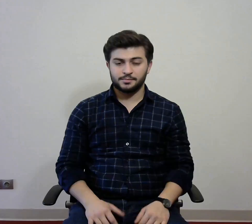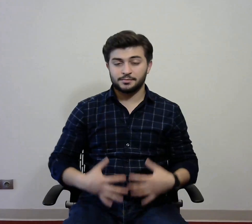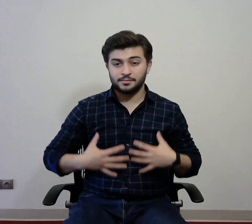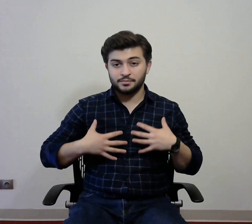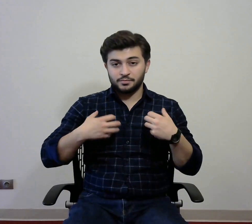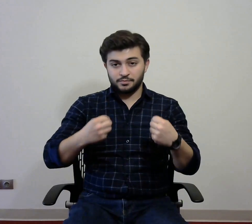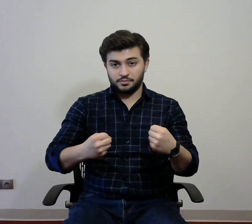sağlam